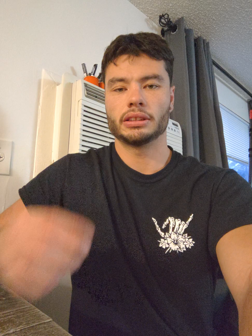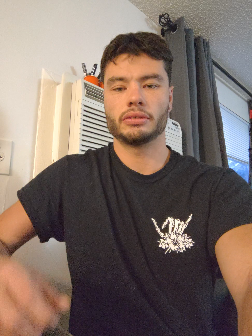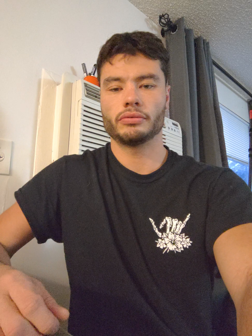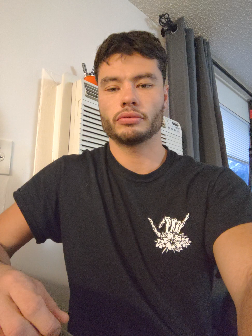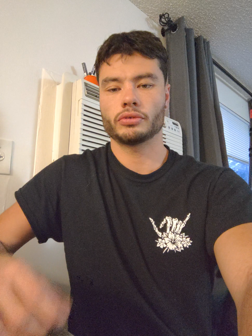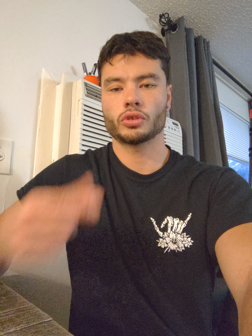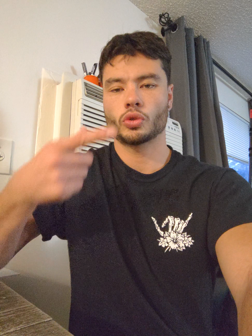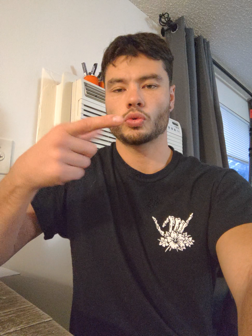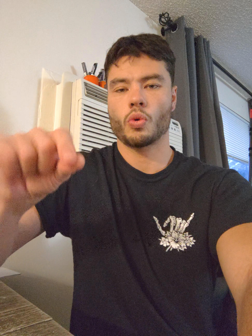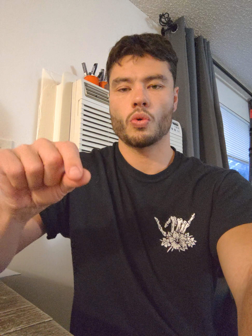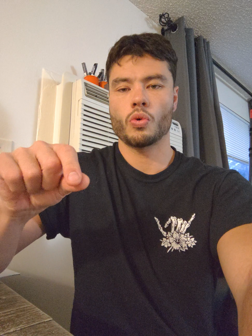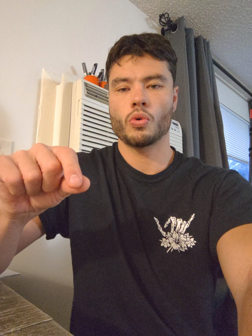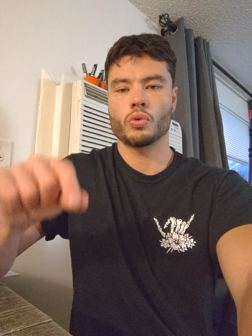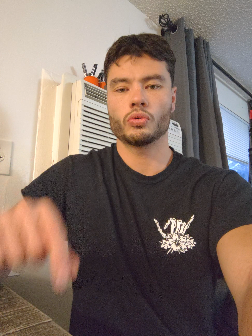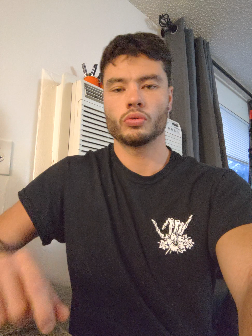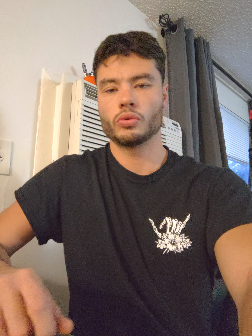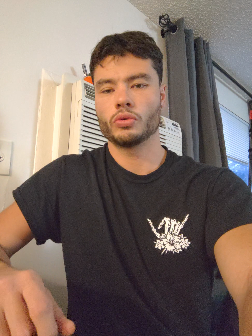go